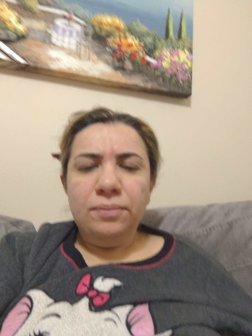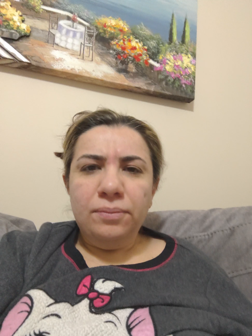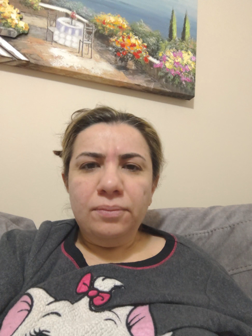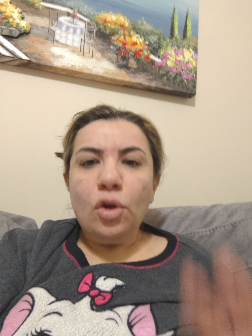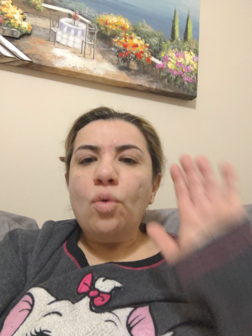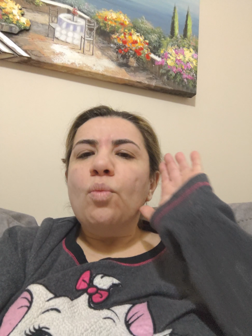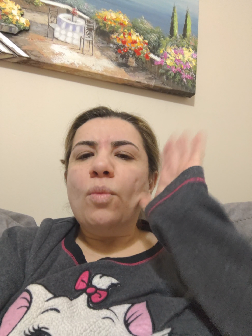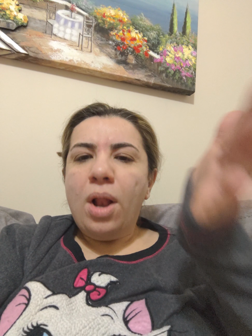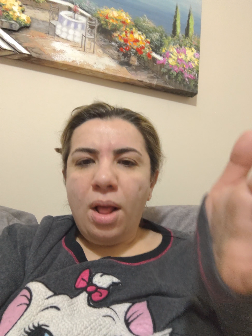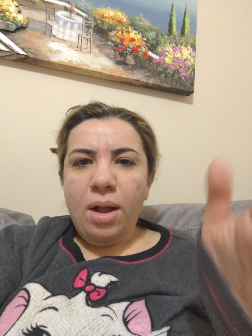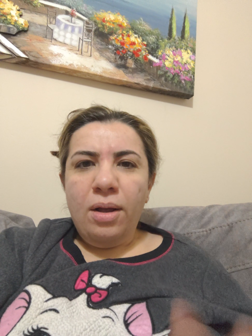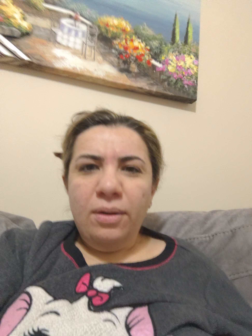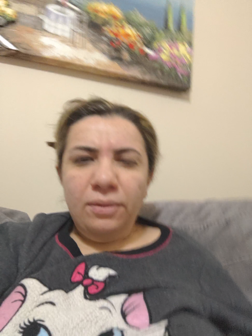will